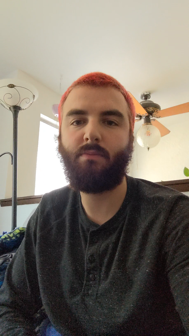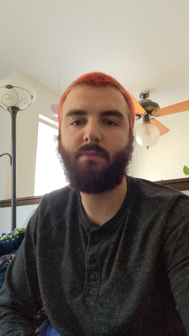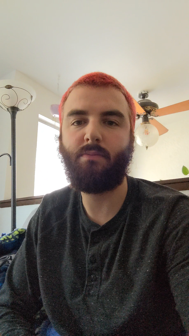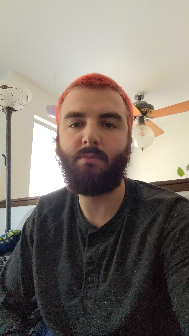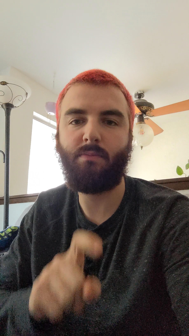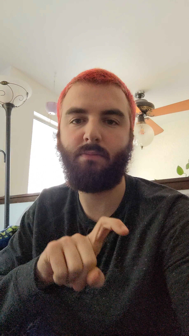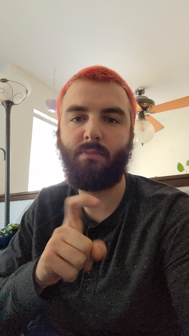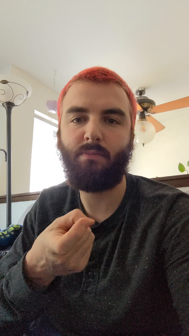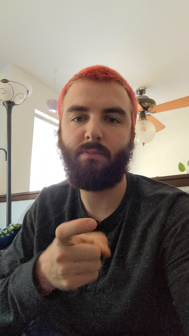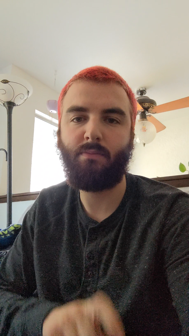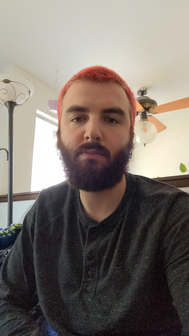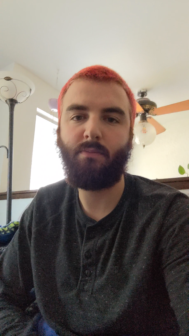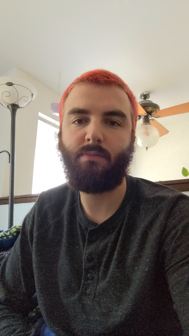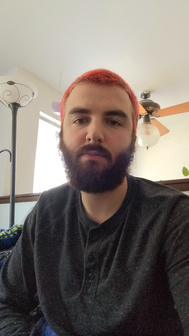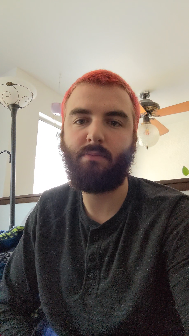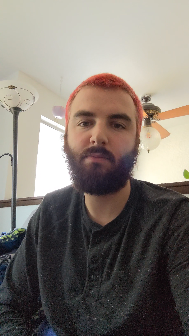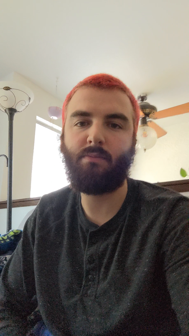friend